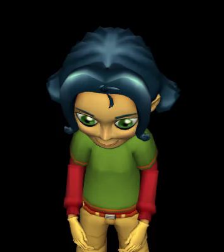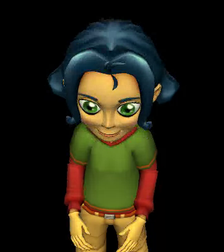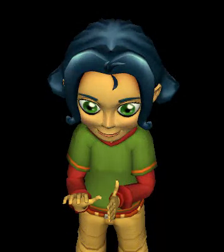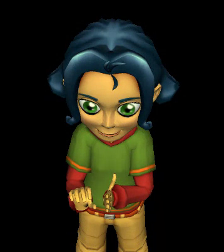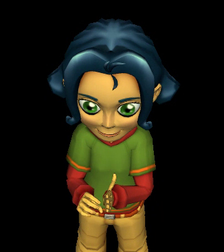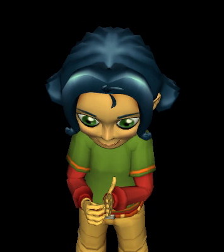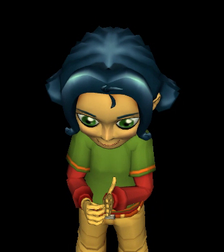طماطم